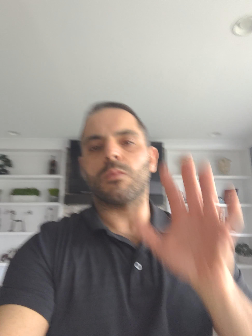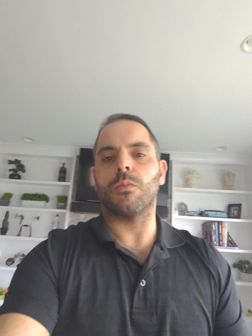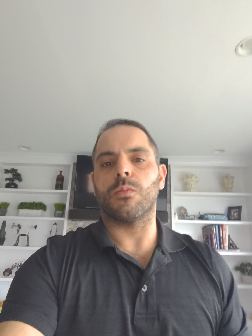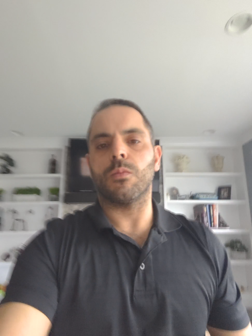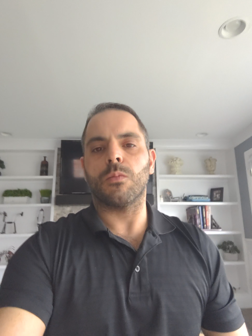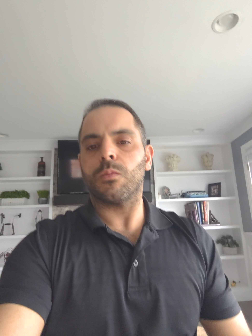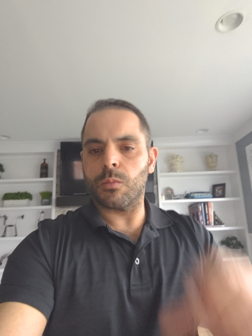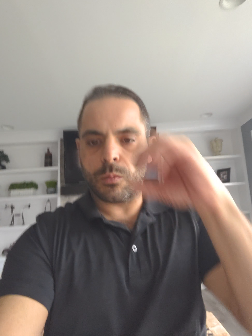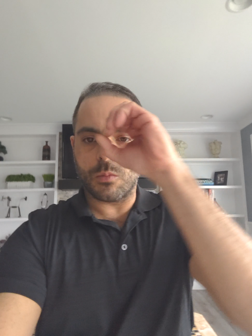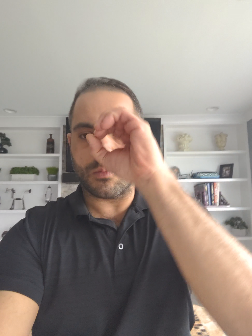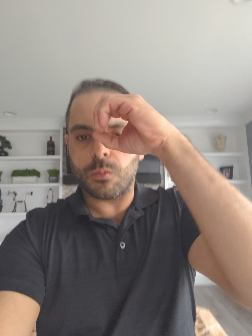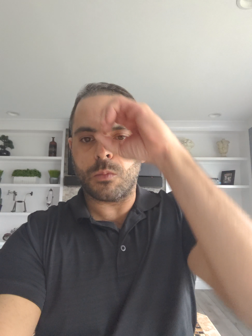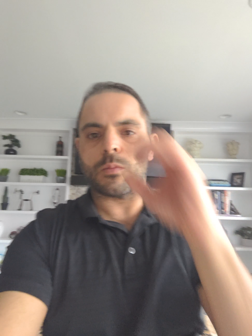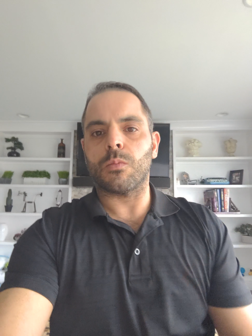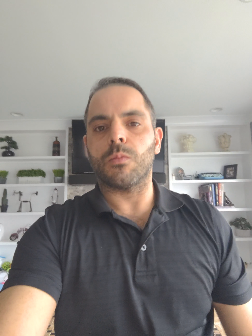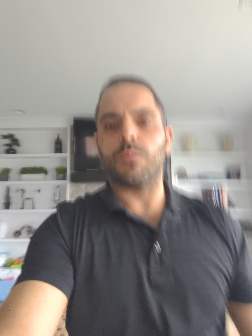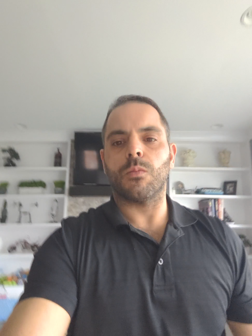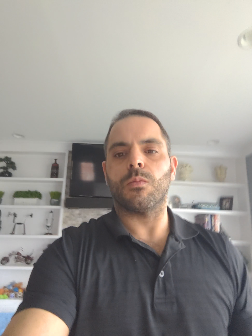owl